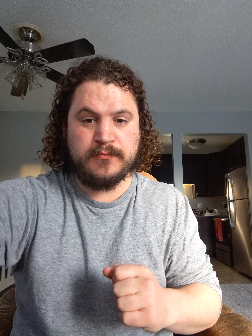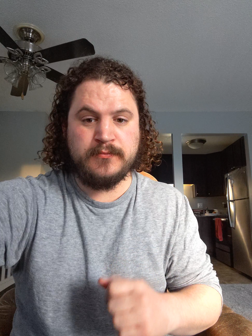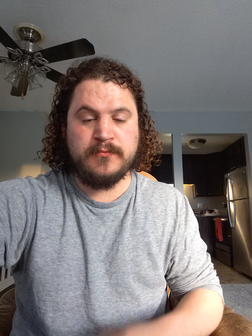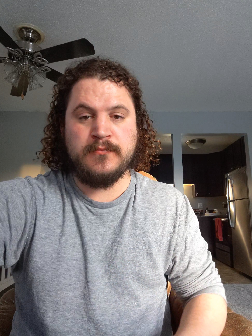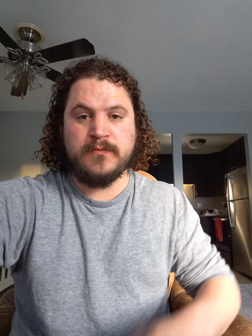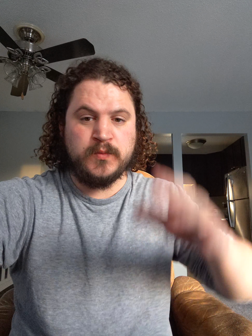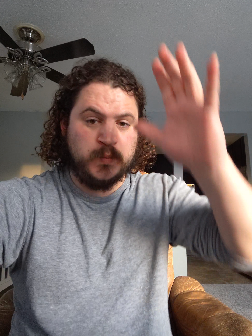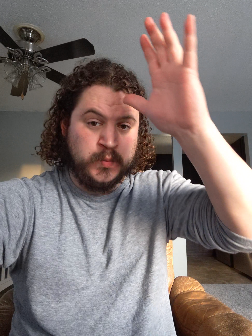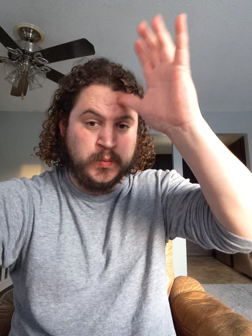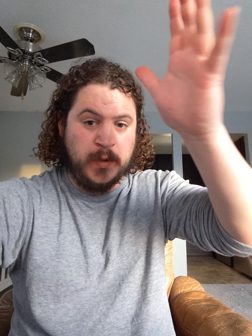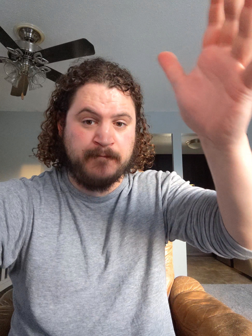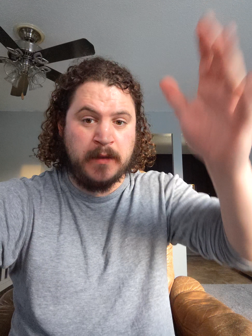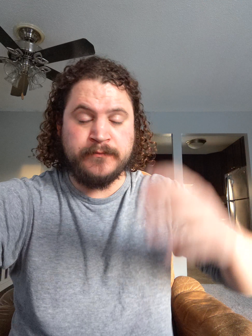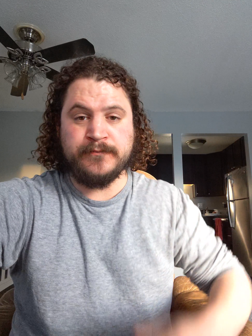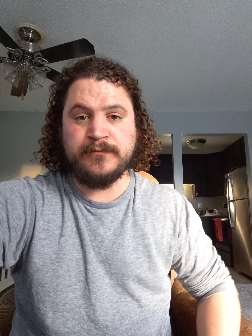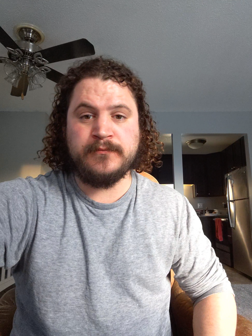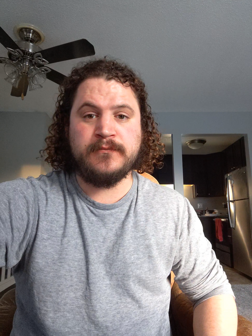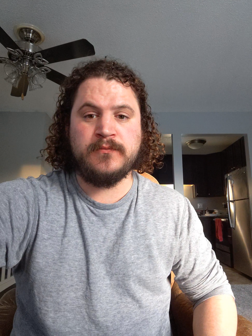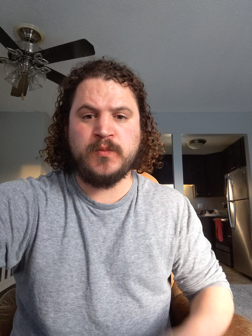grandpa